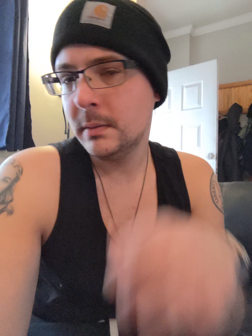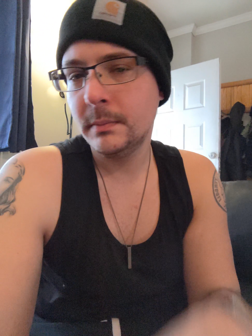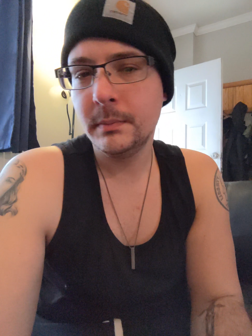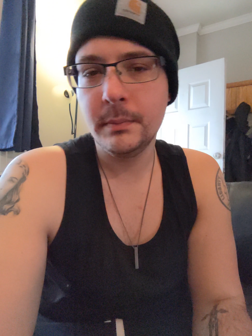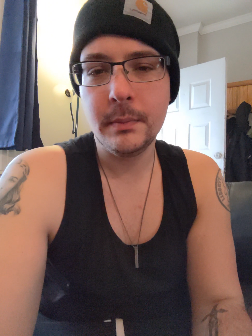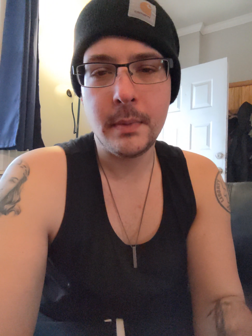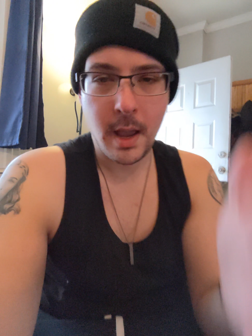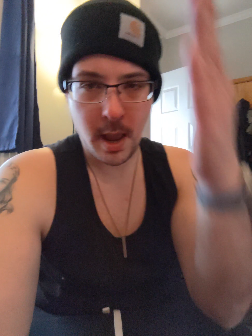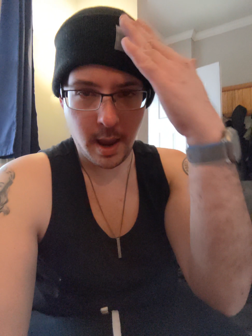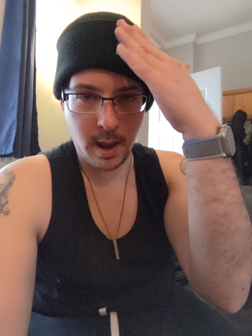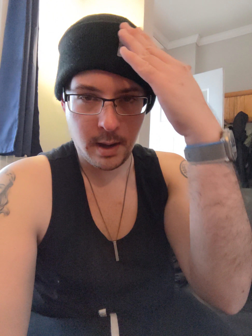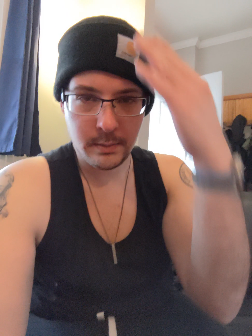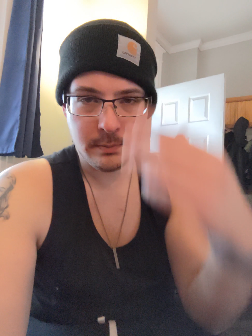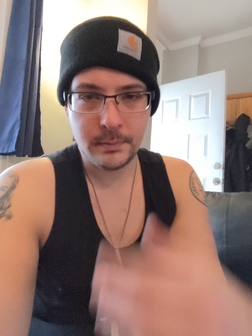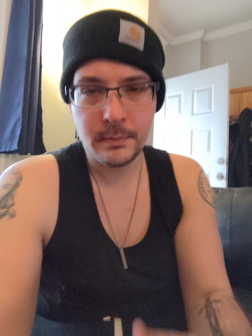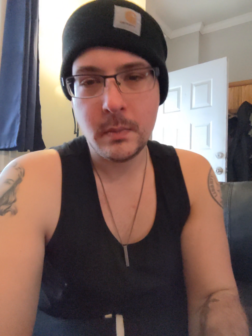hat